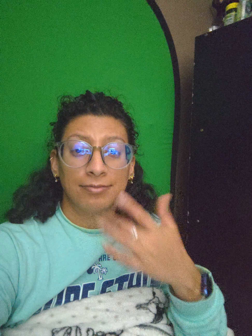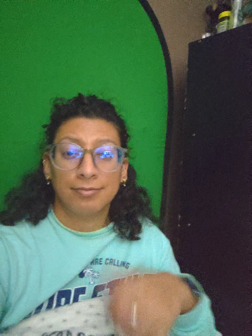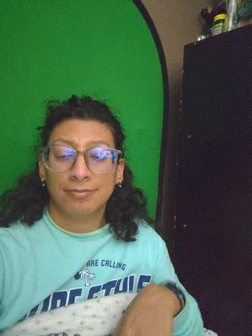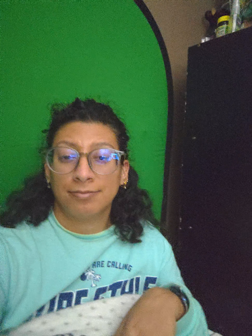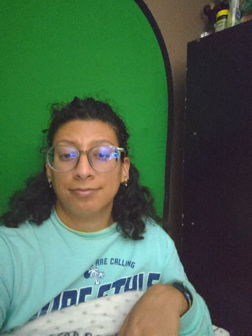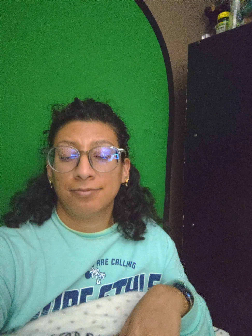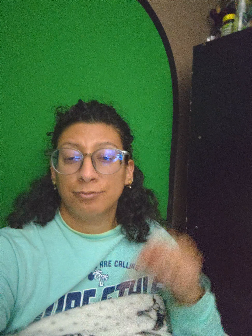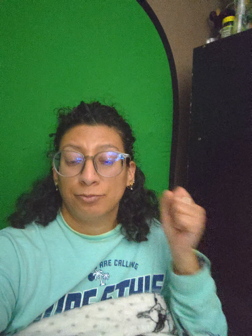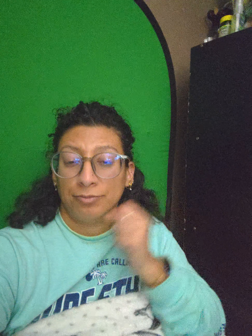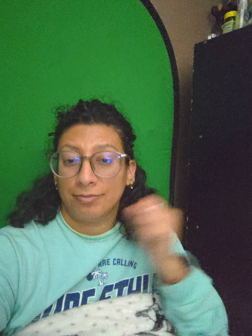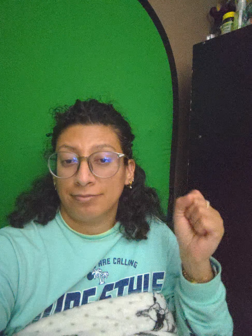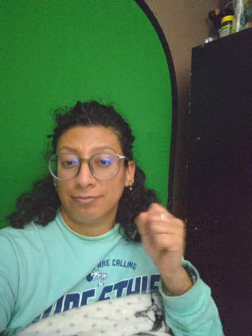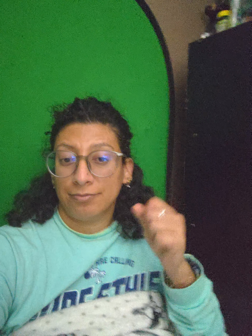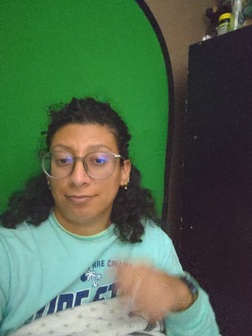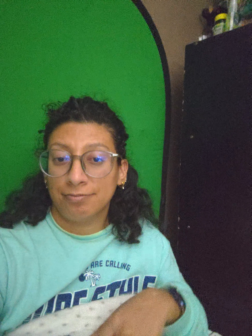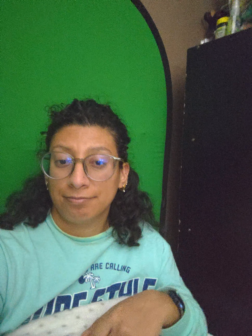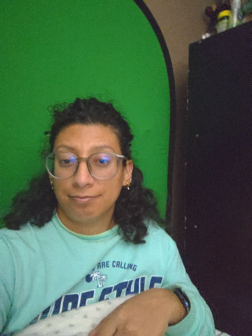refrigerator